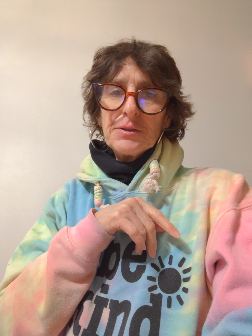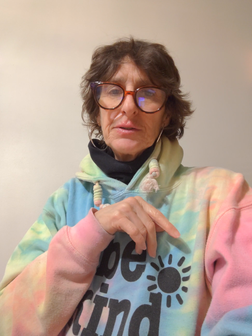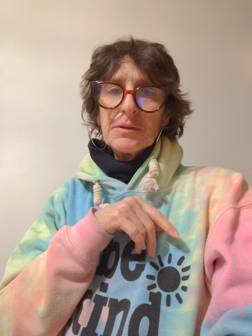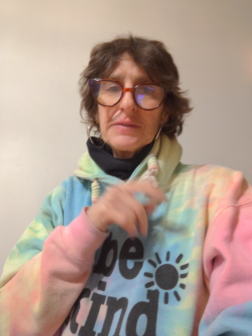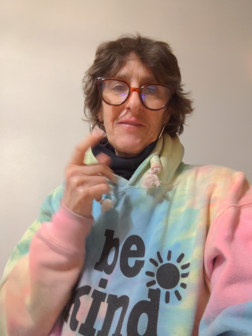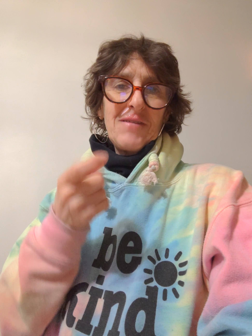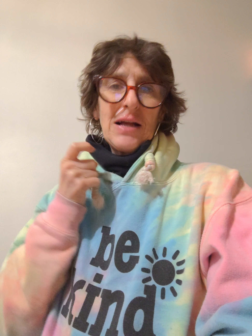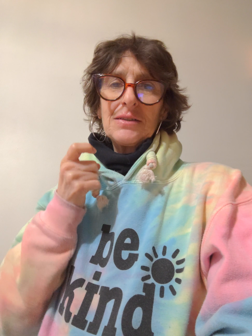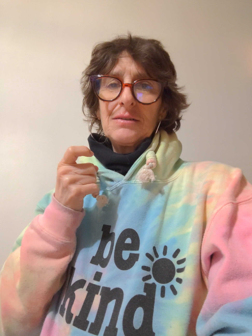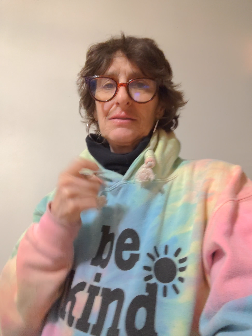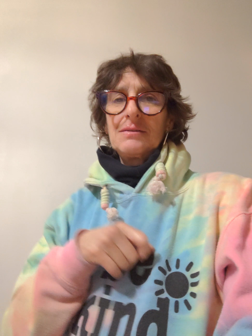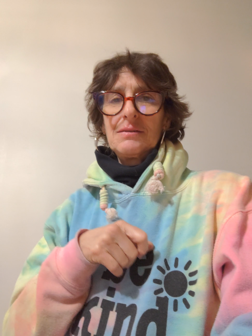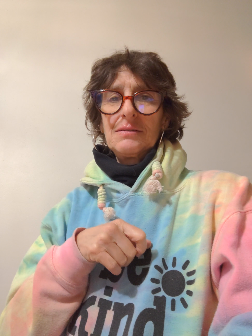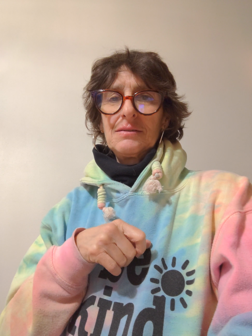fast